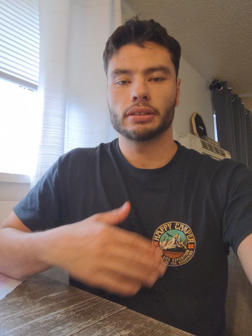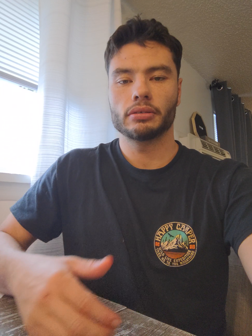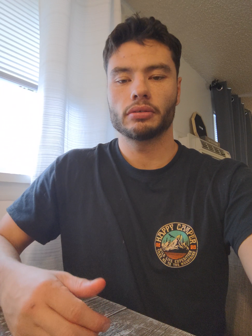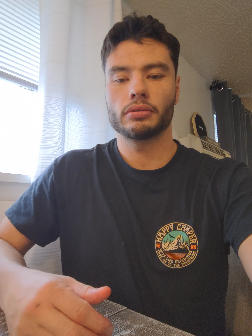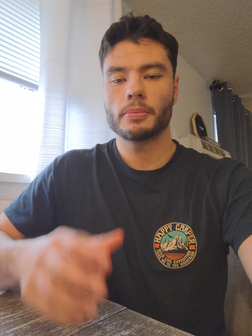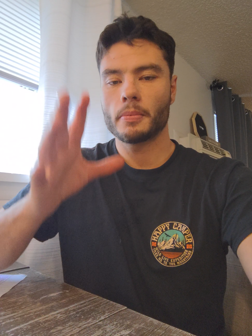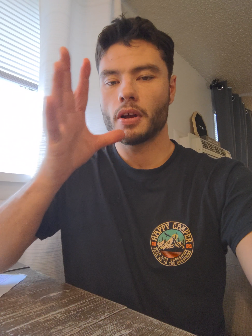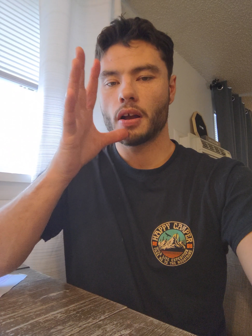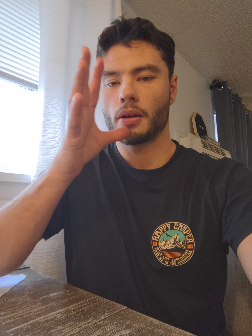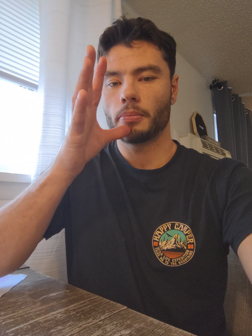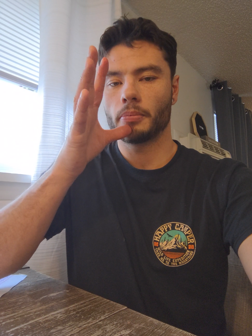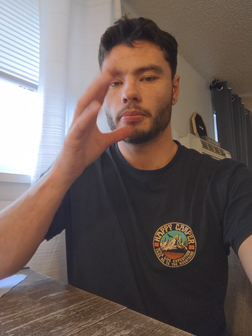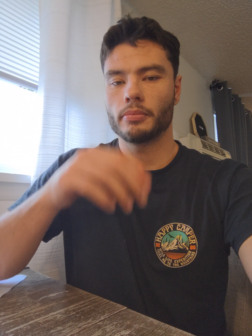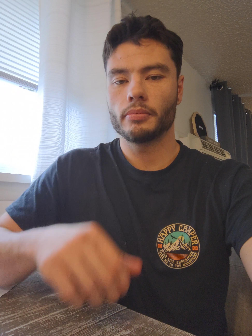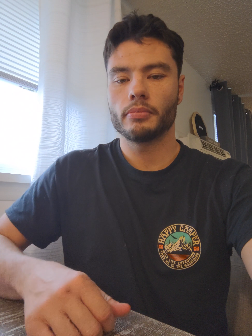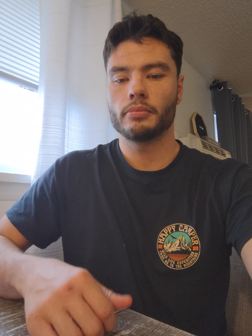mom